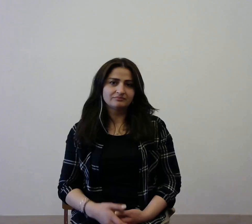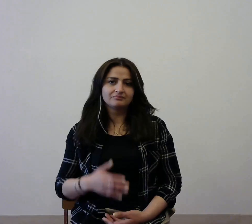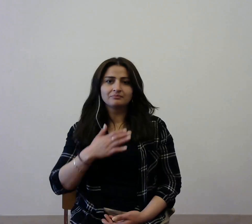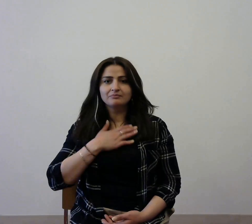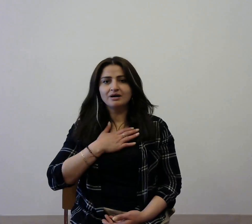mən